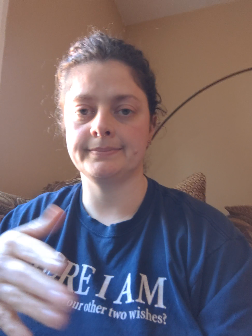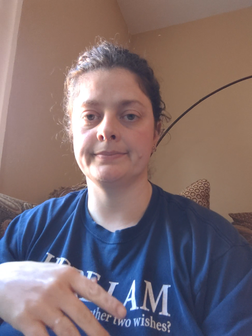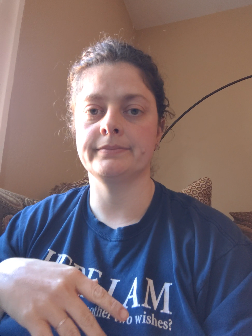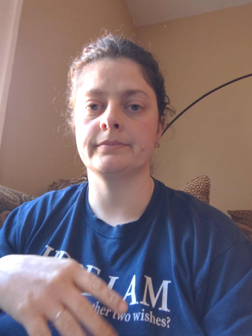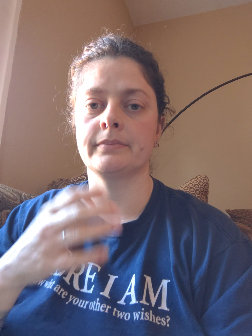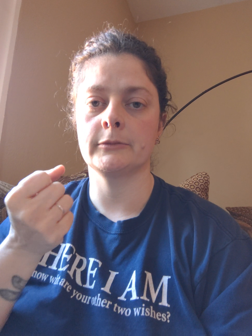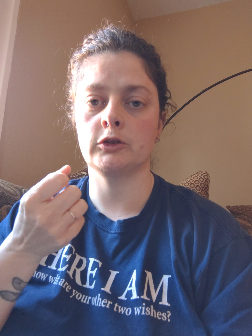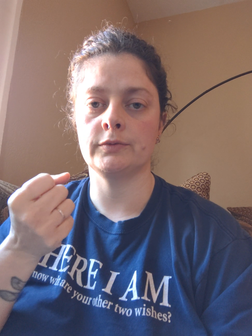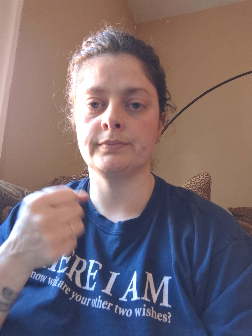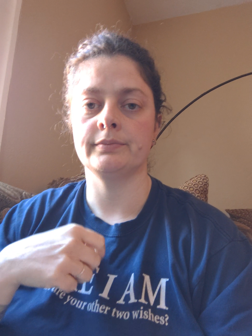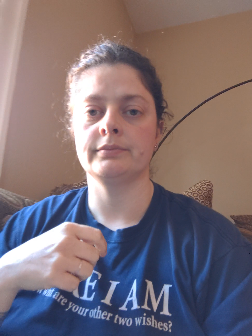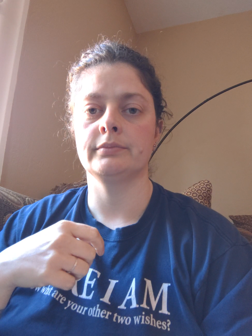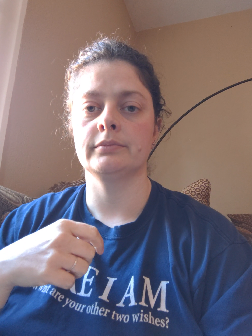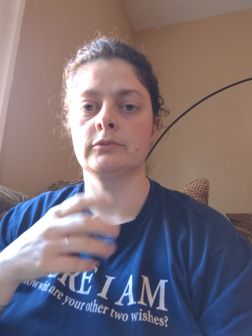milk